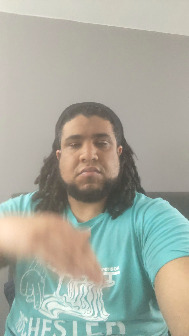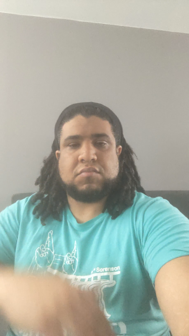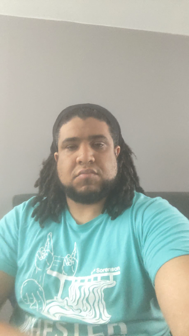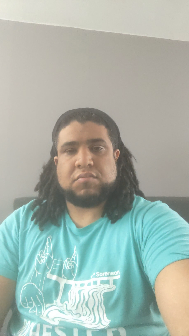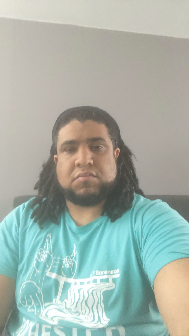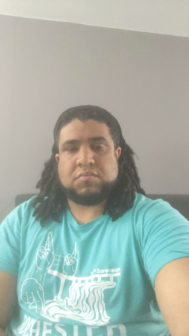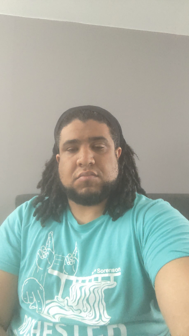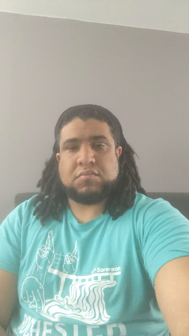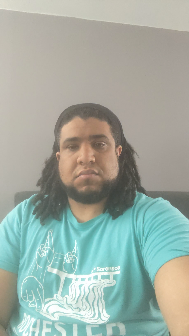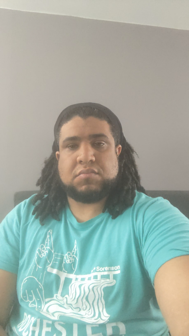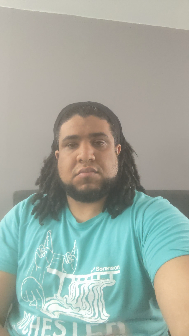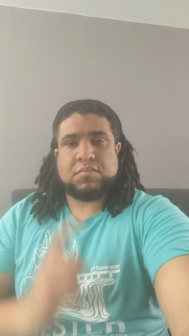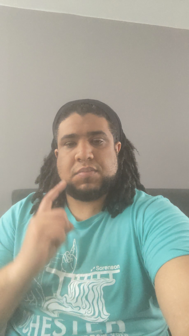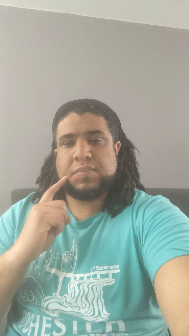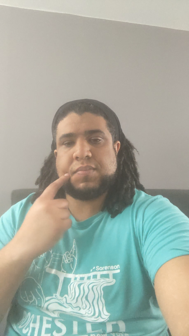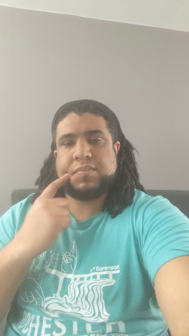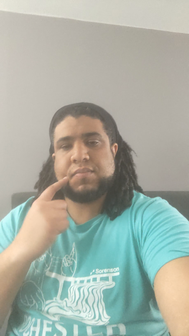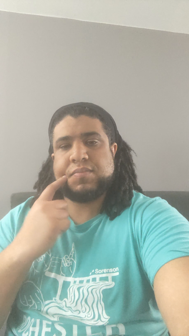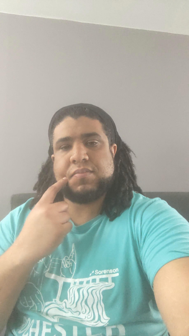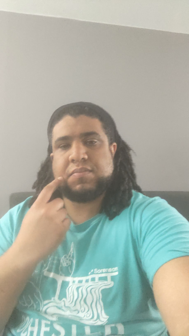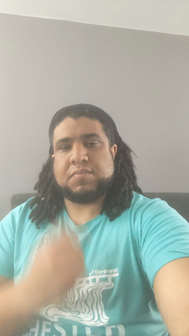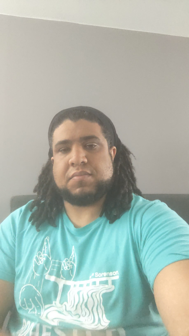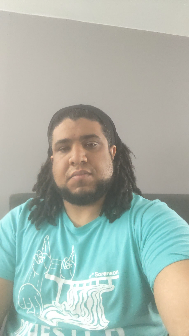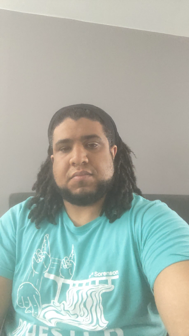candy